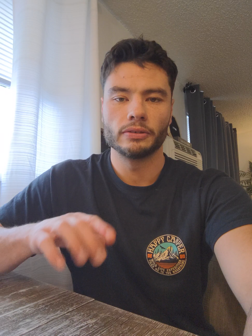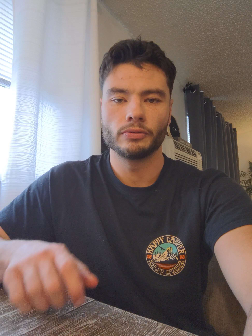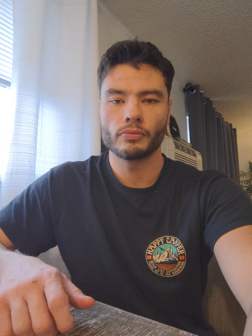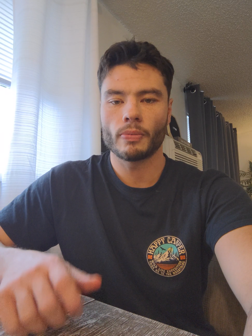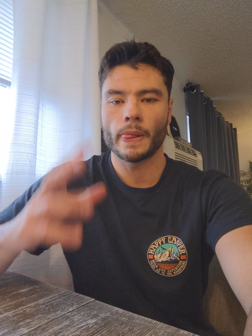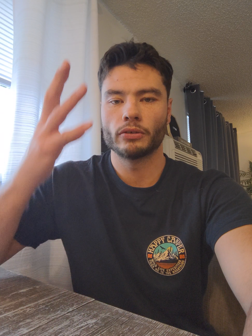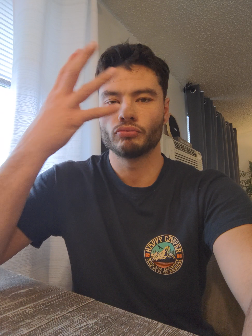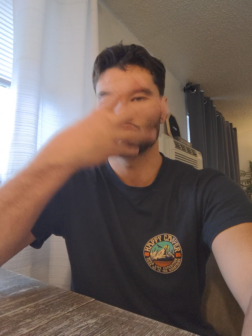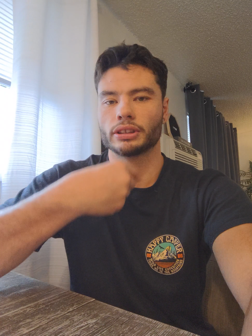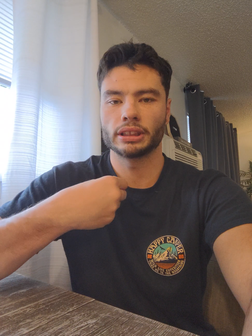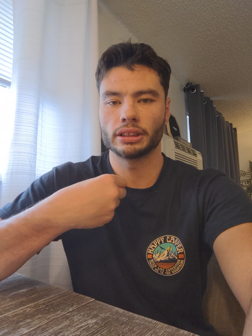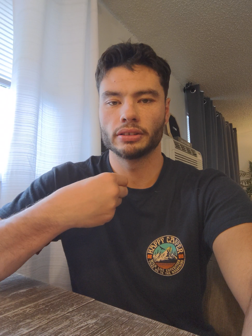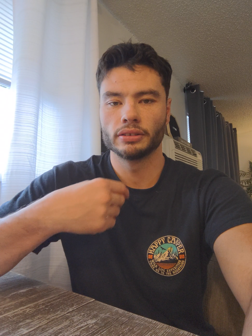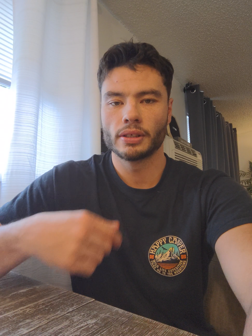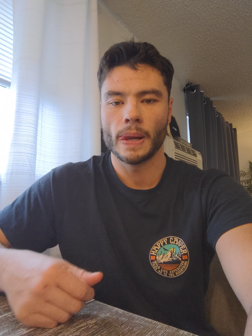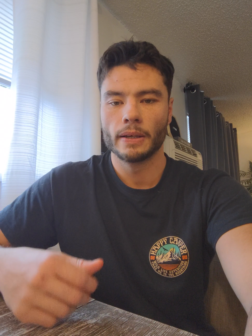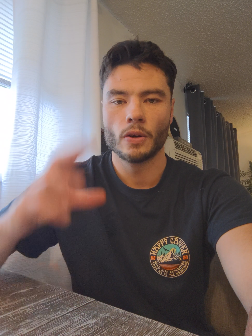pretty